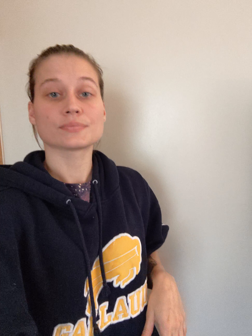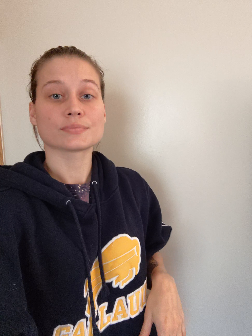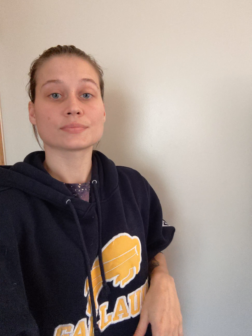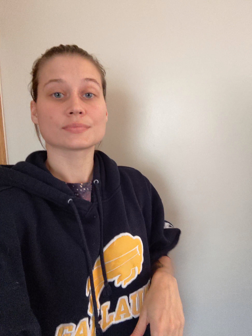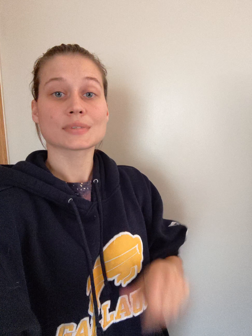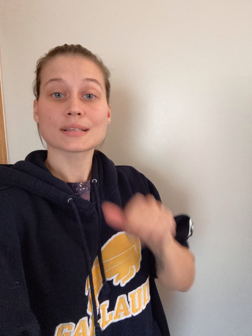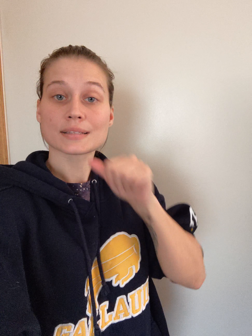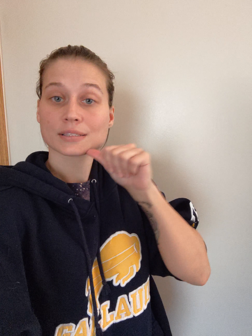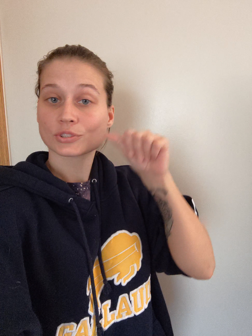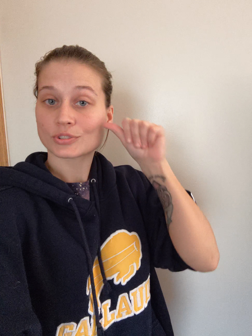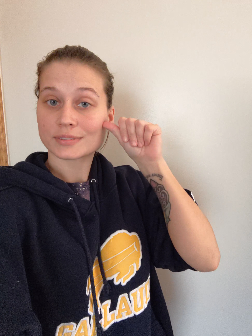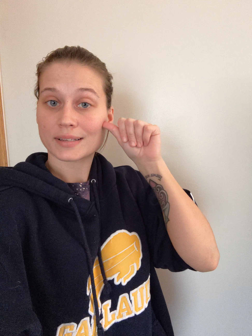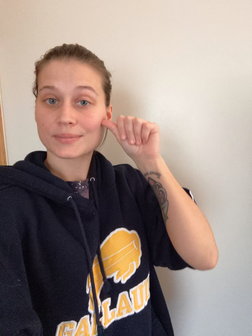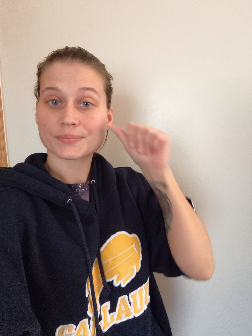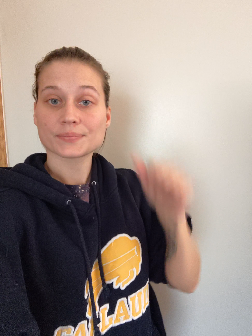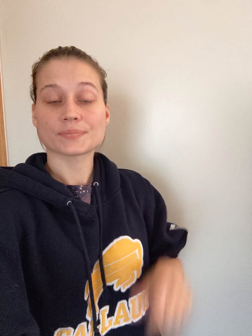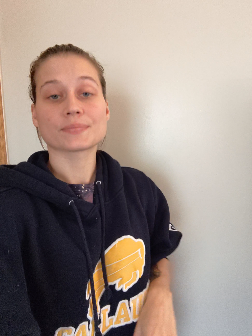yesterday